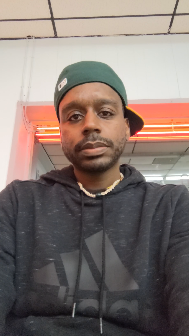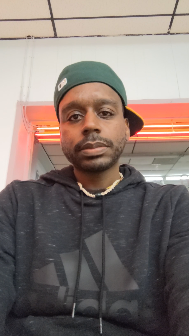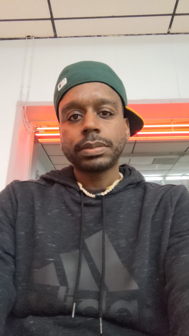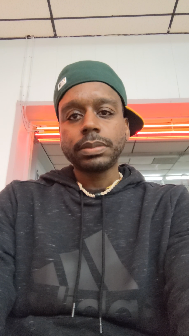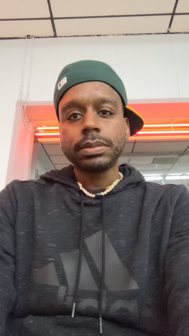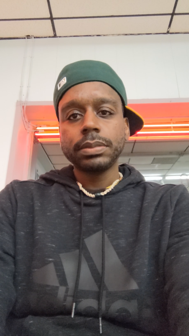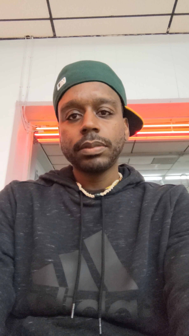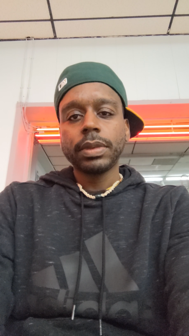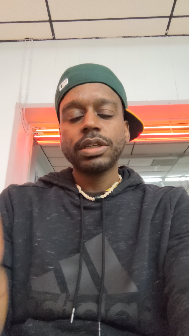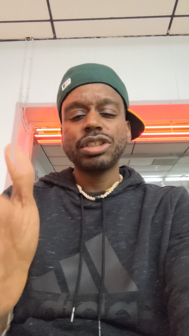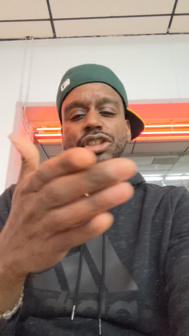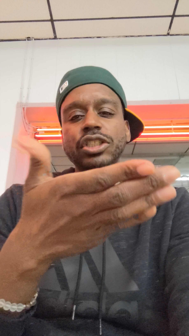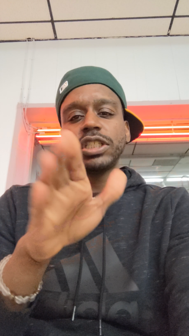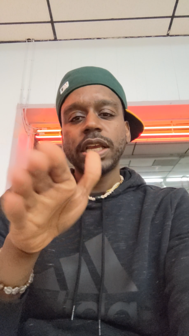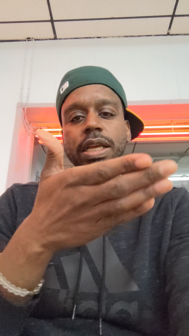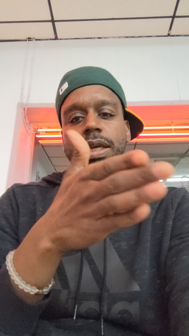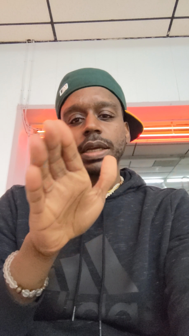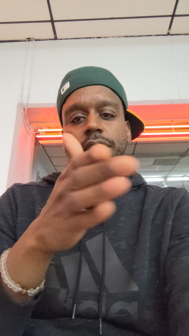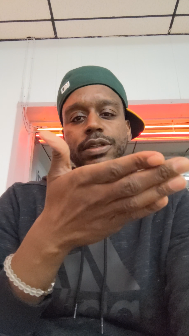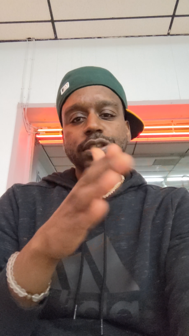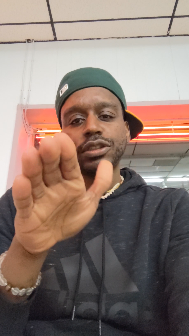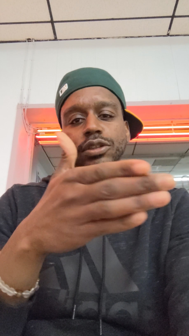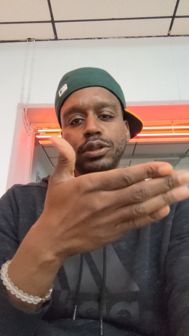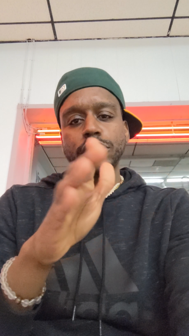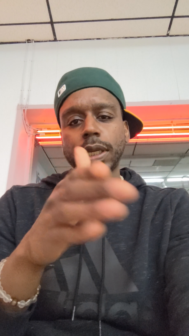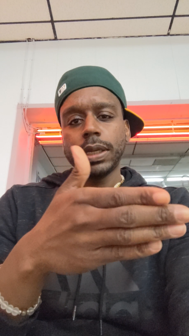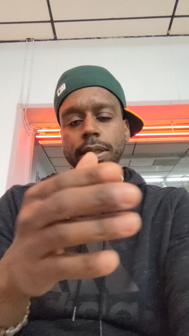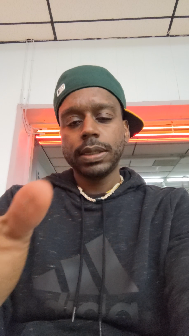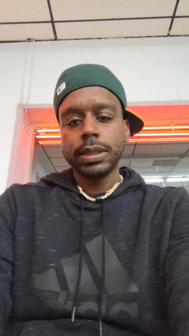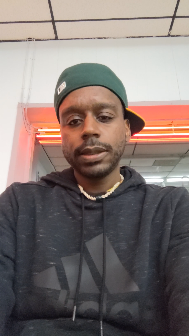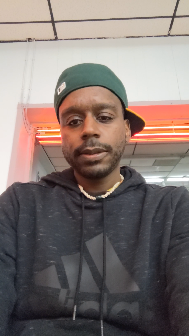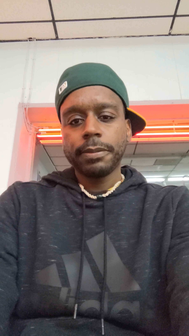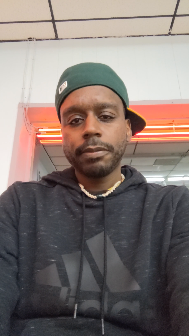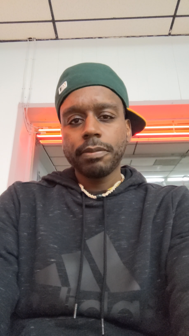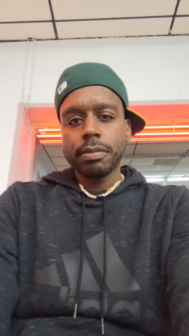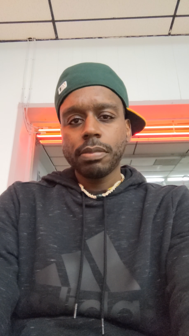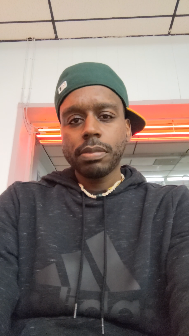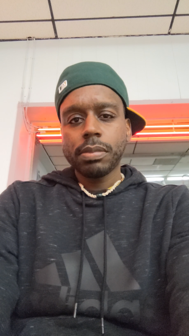share